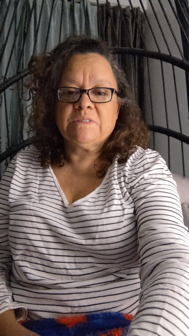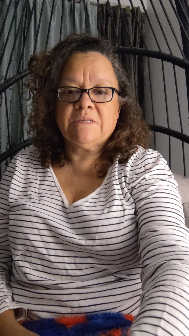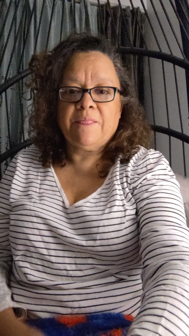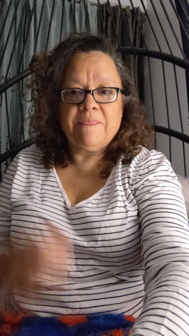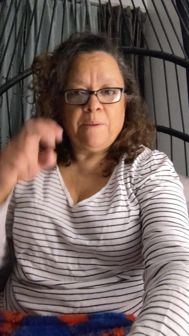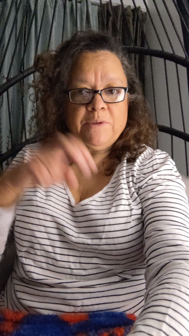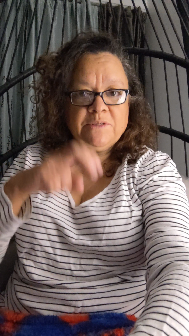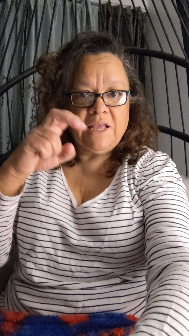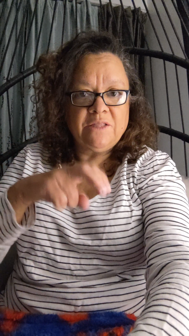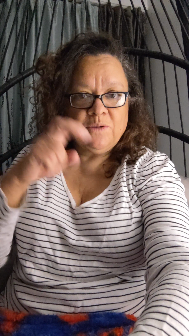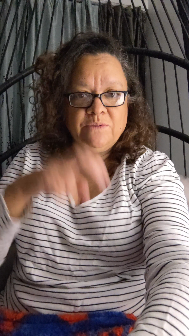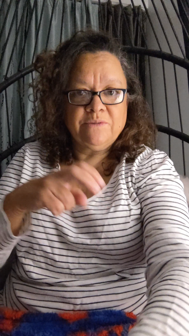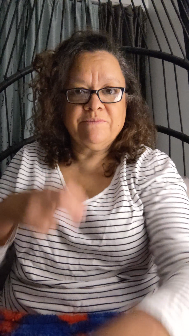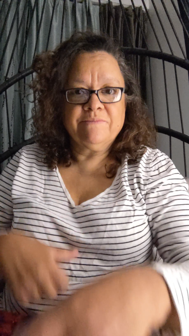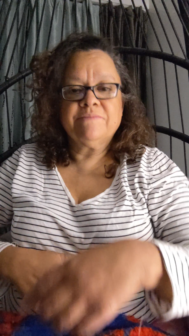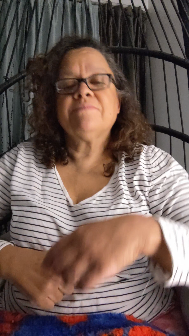potato